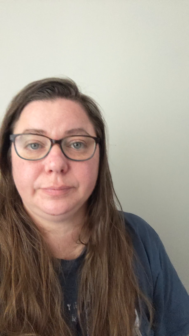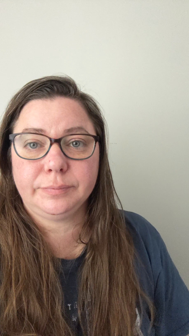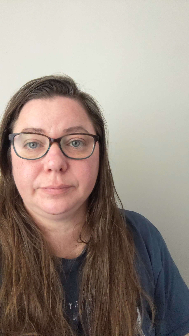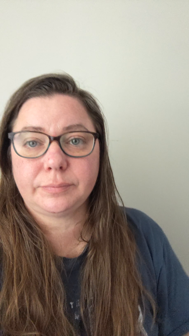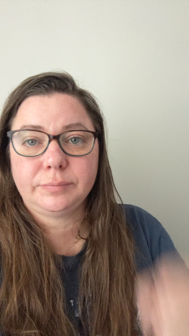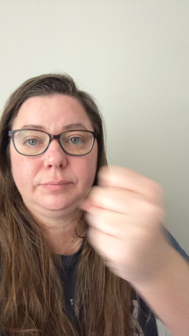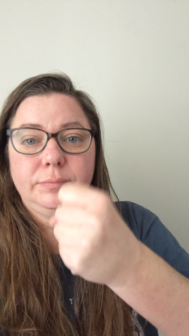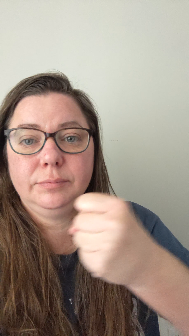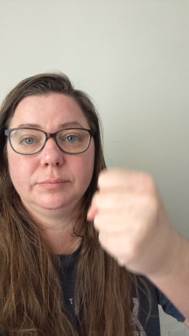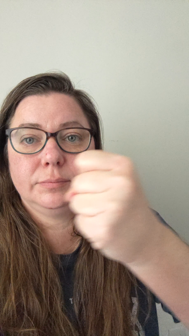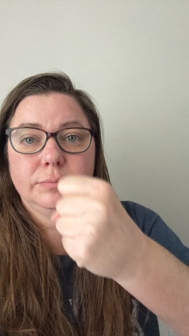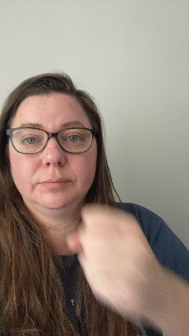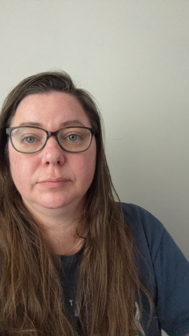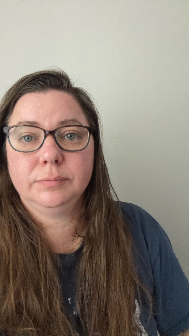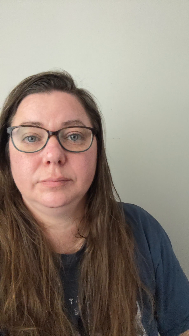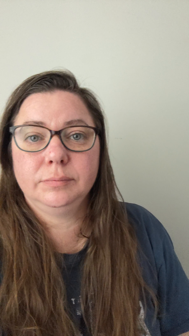coffee